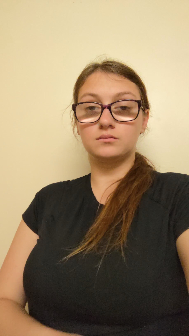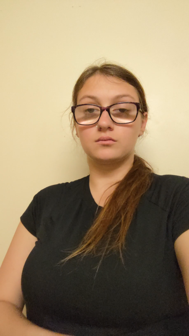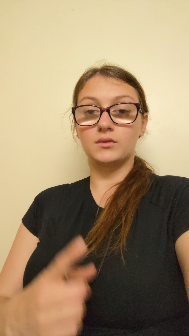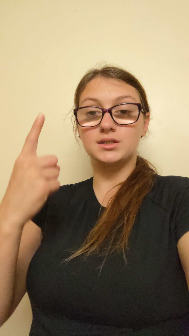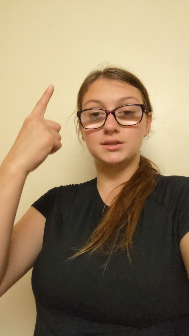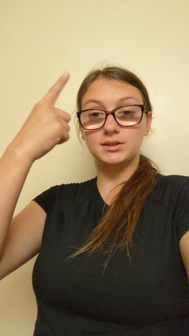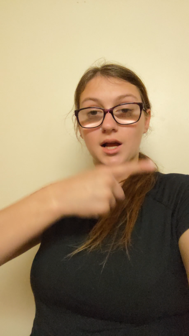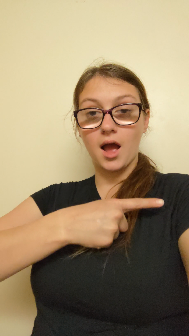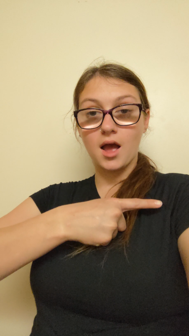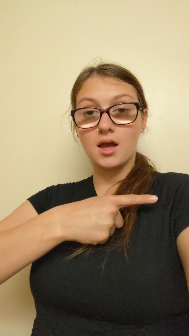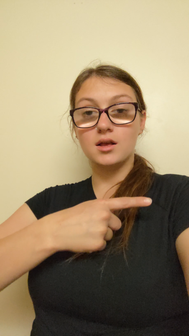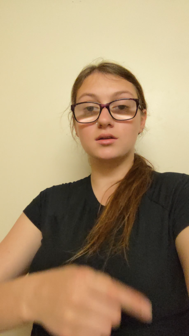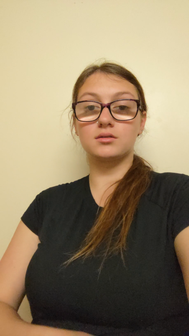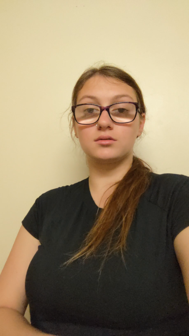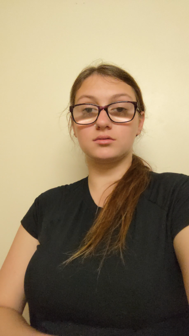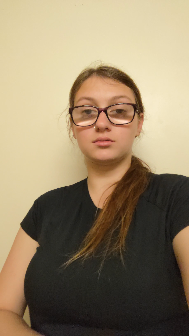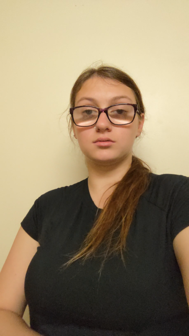day